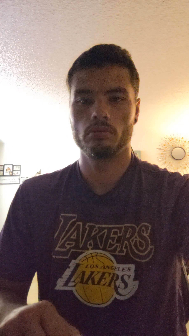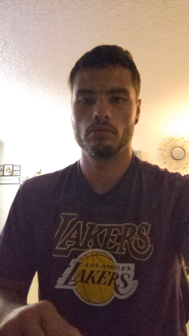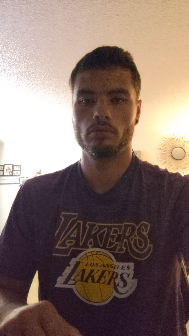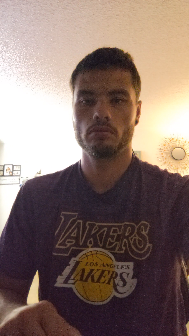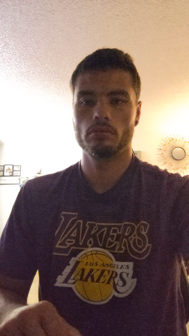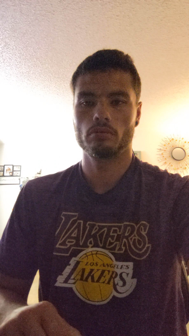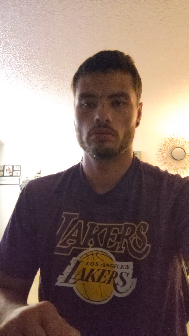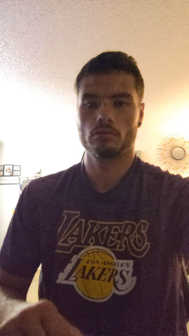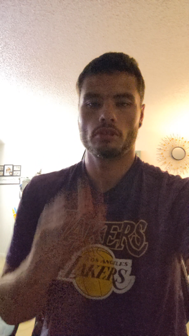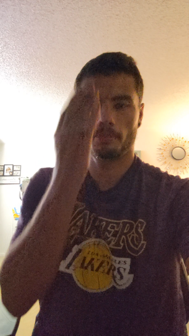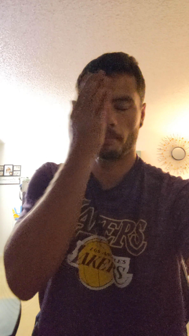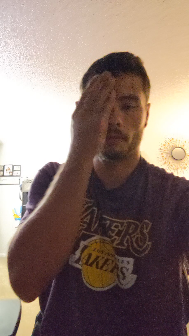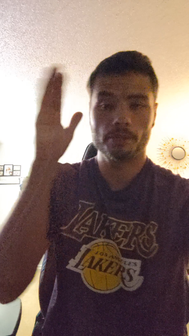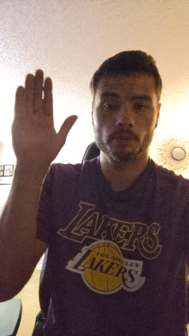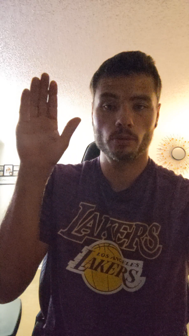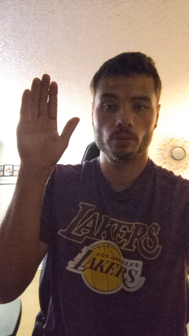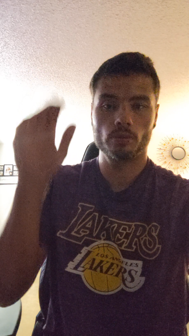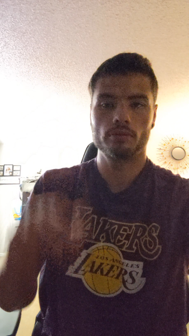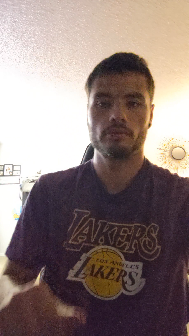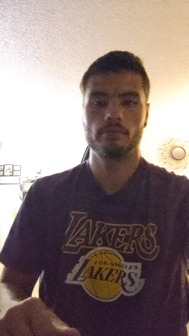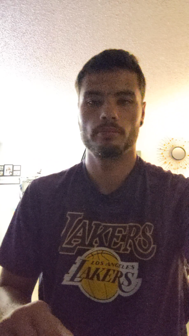peekaboo